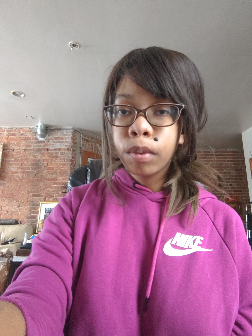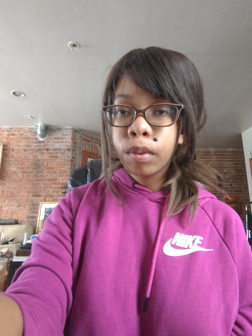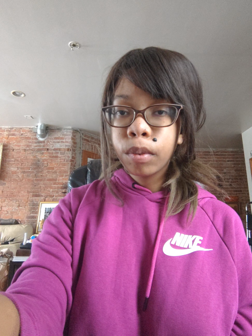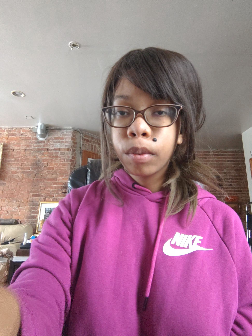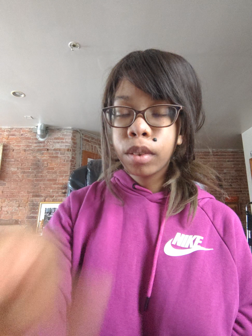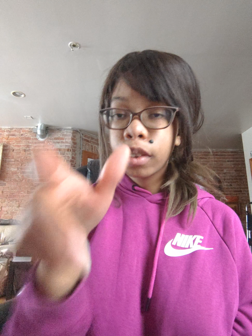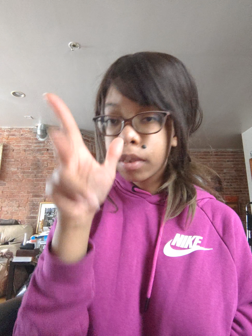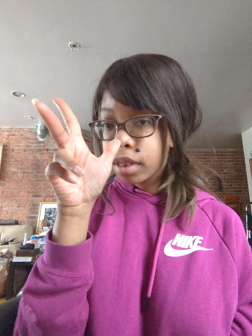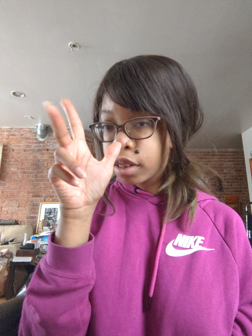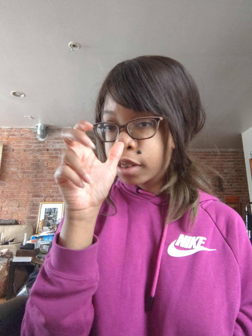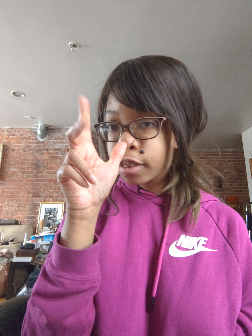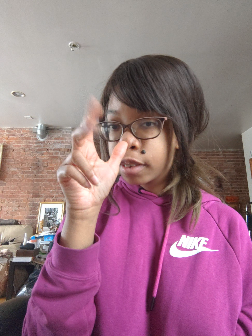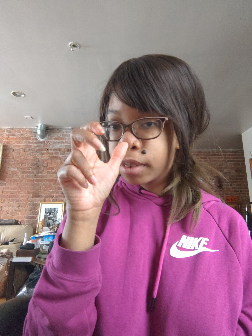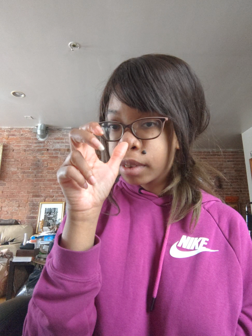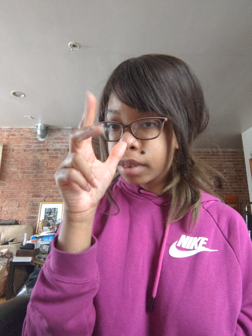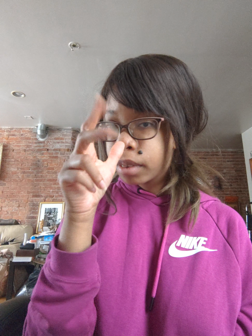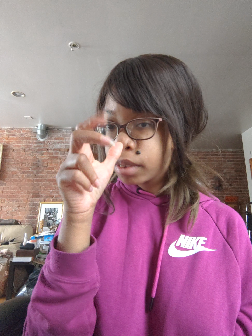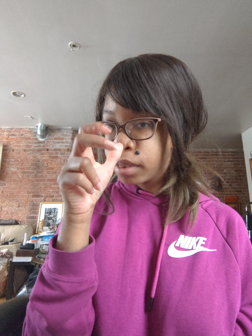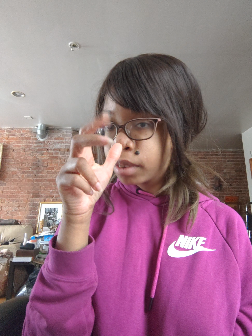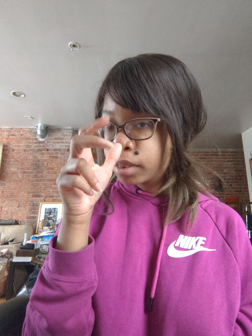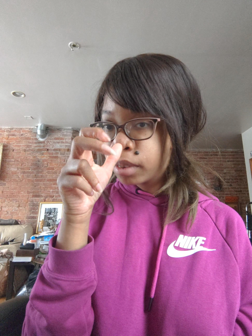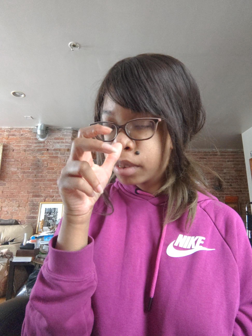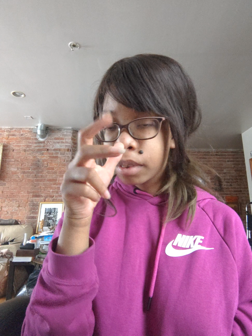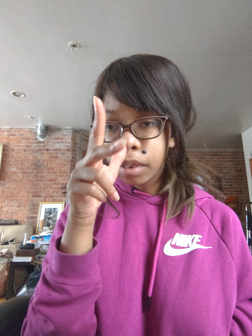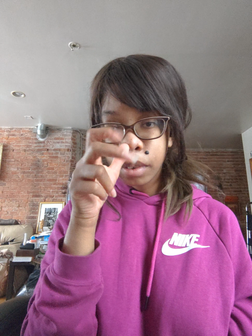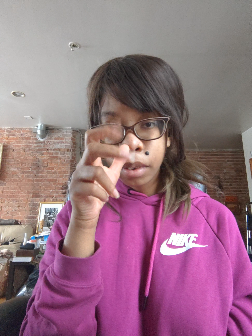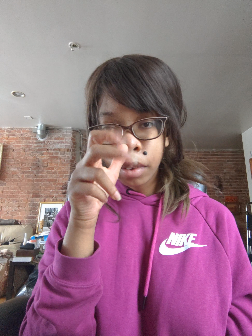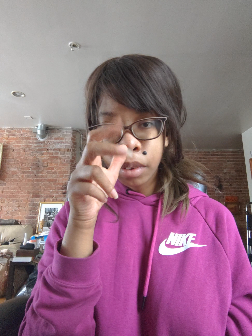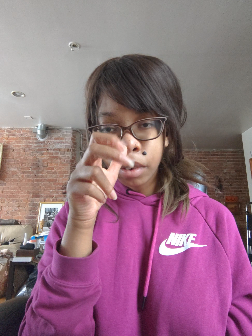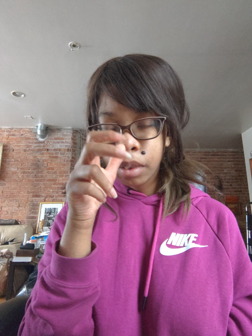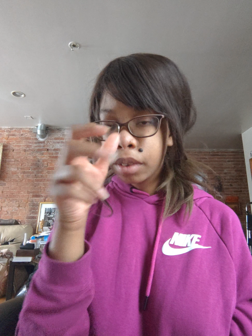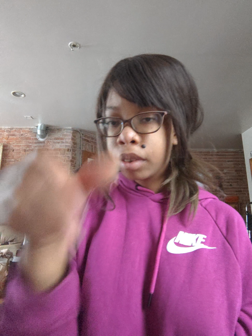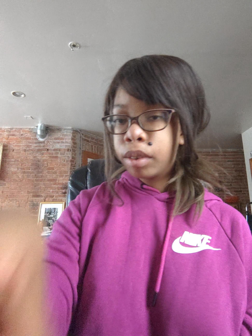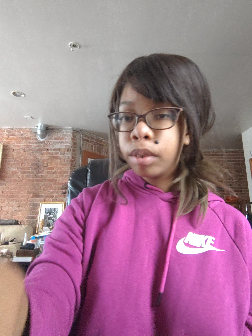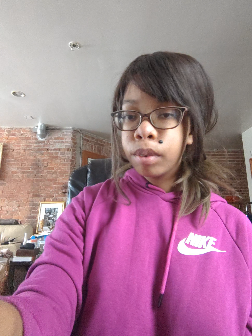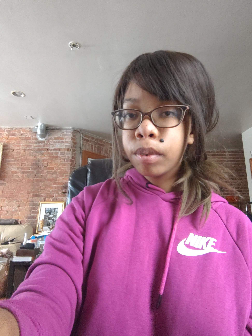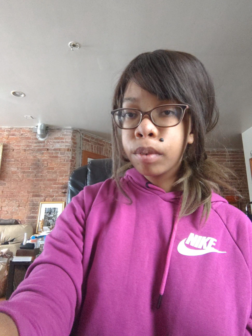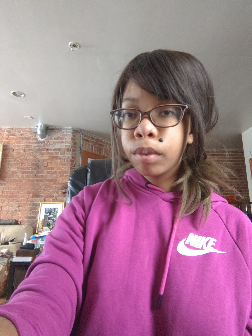bug